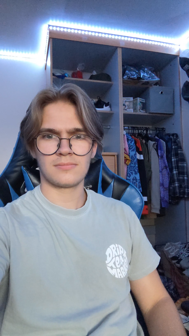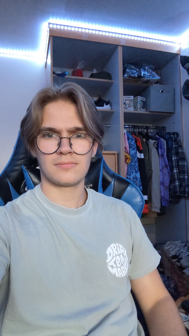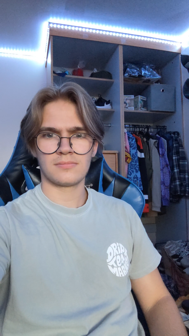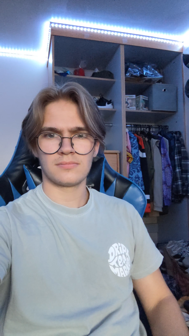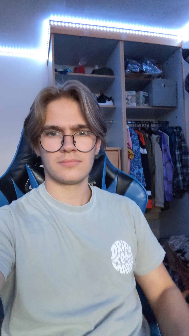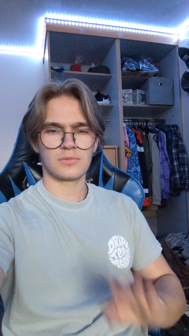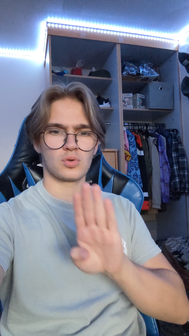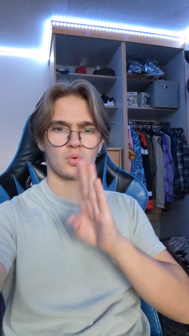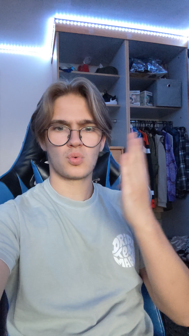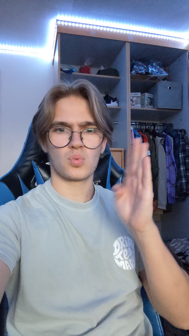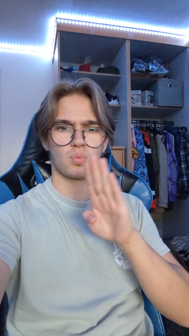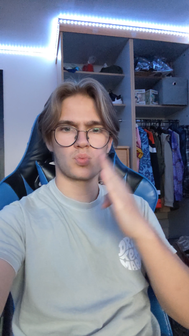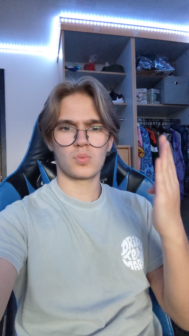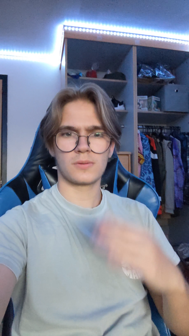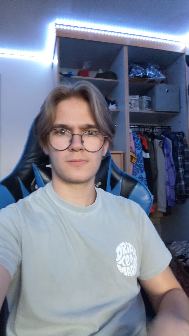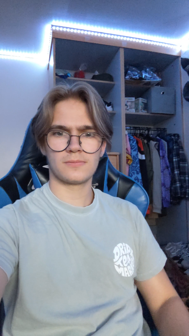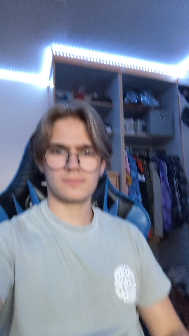door